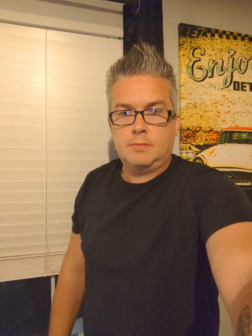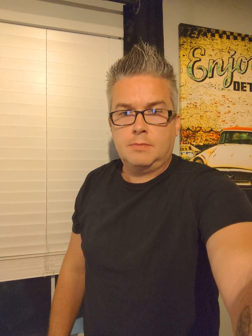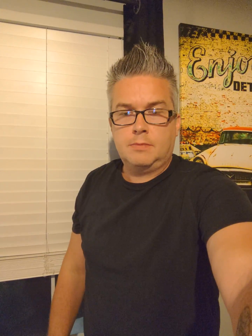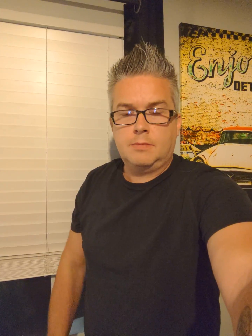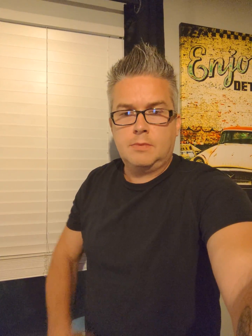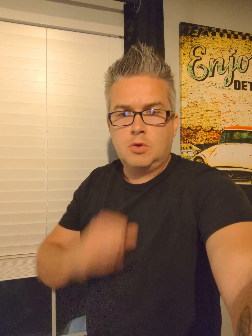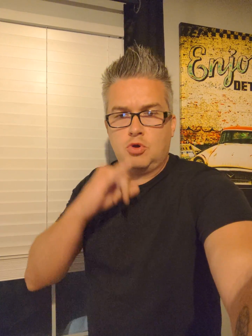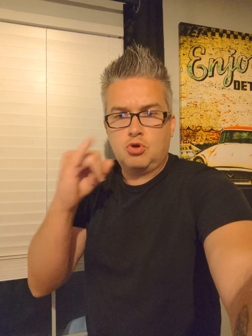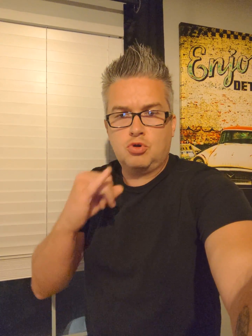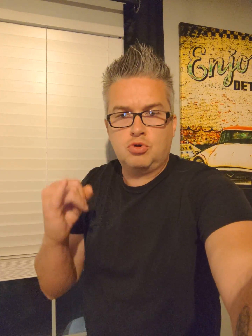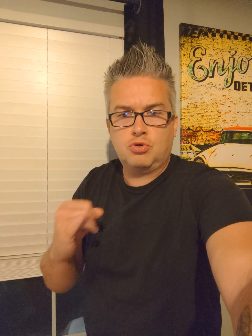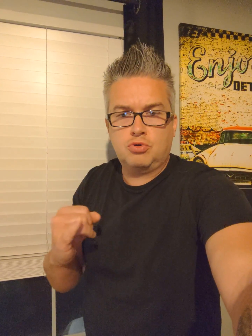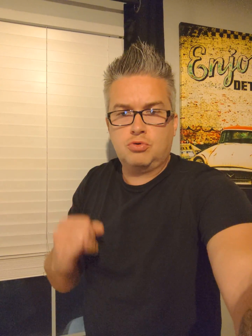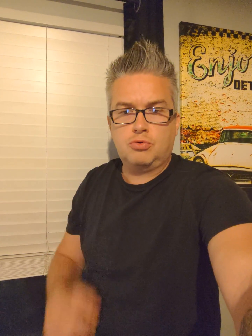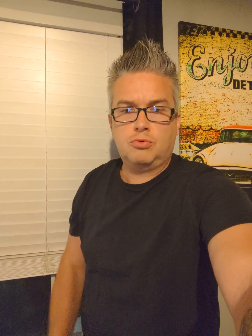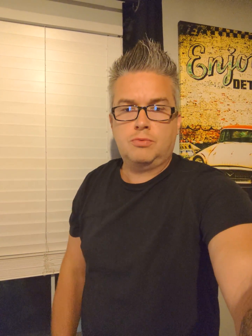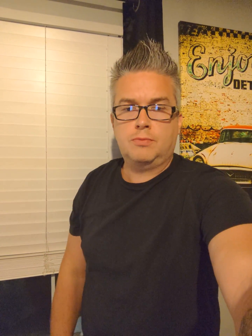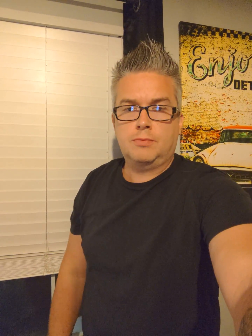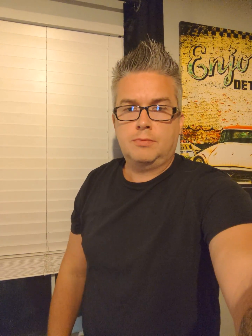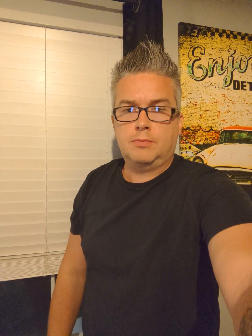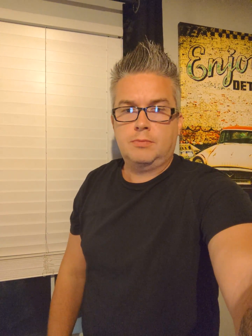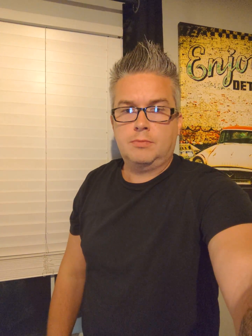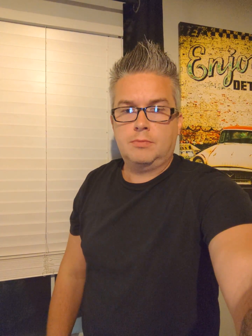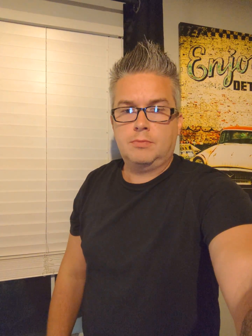draw